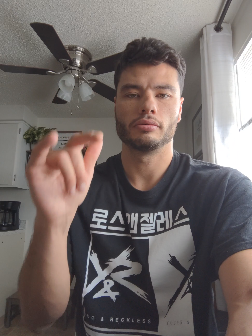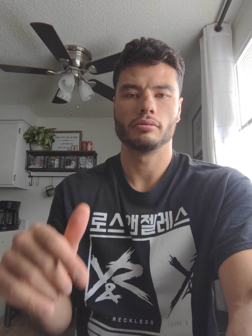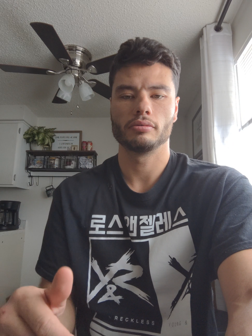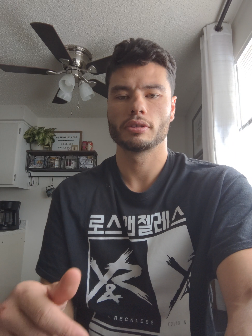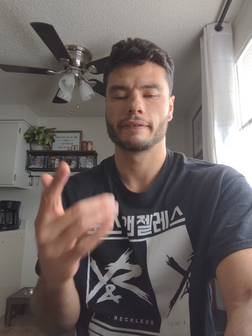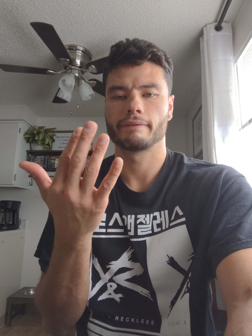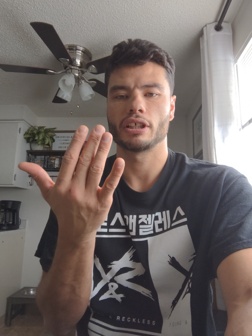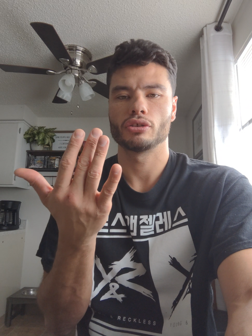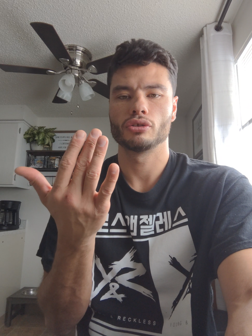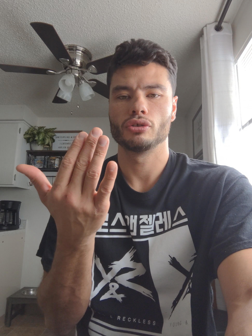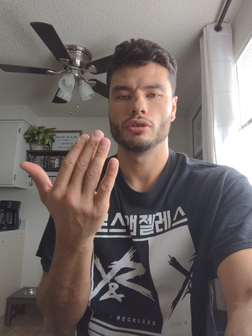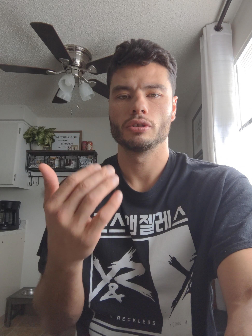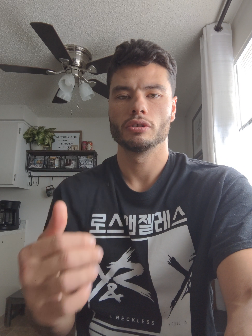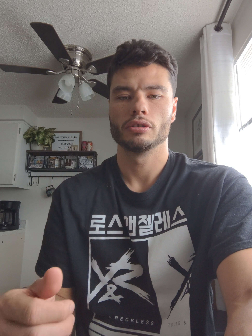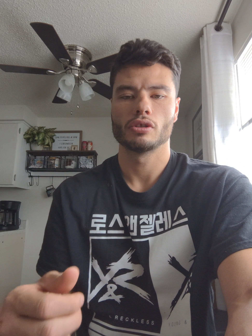finger